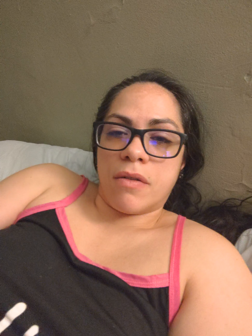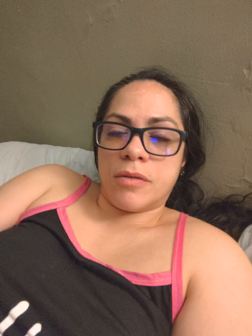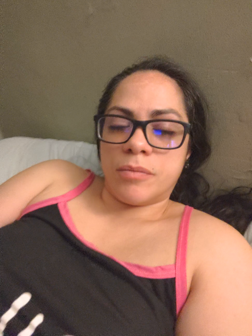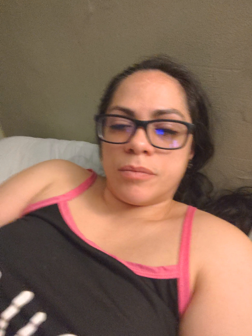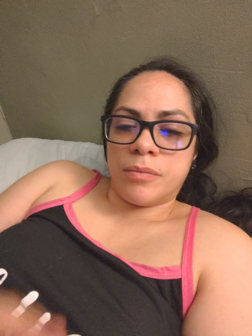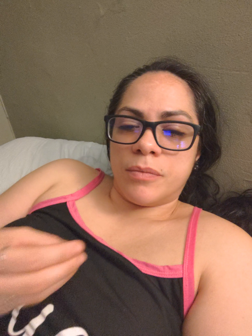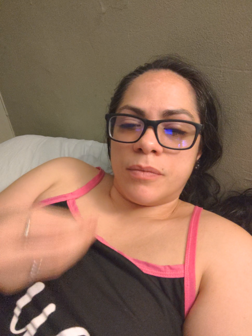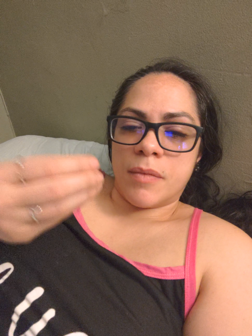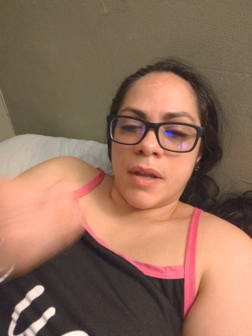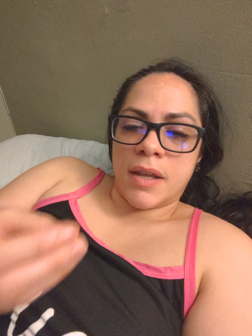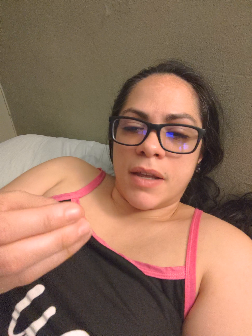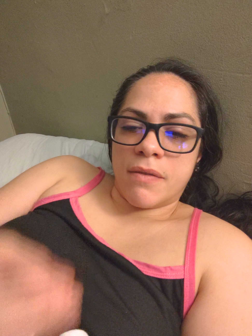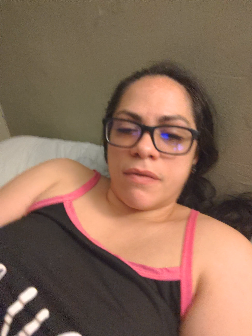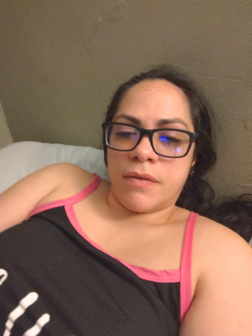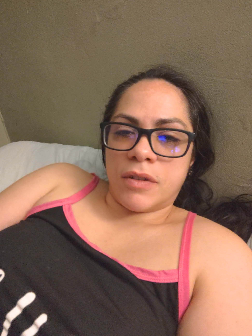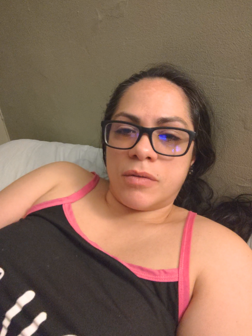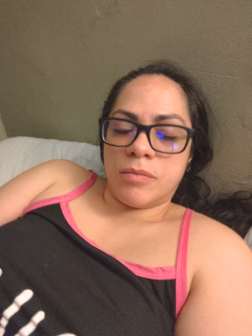give